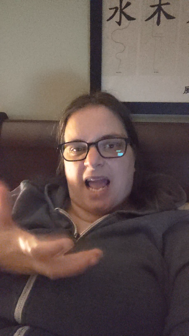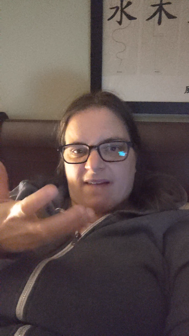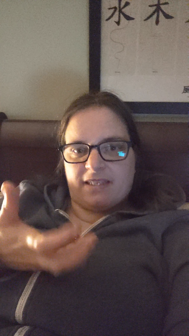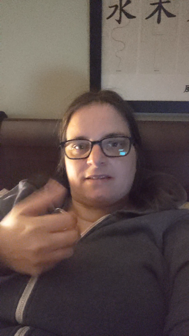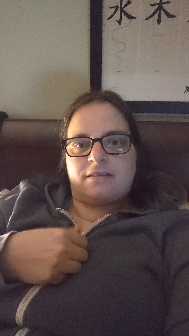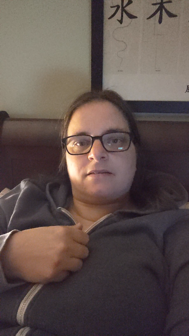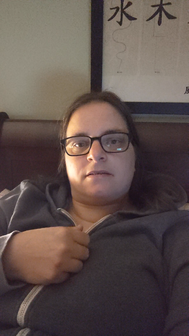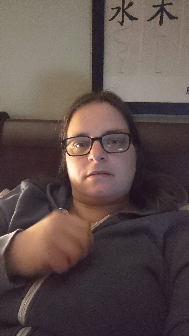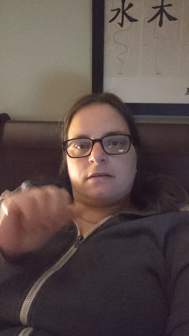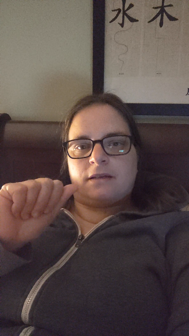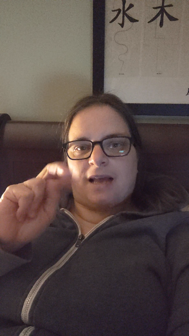ant